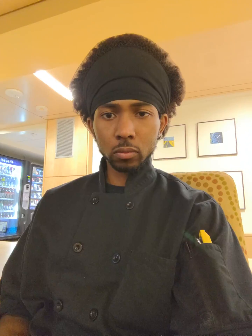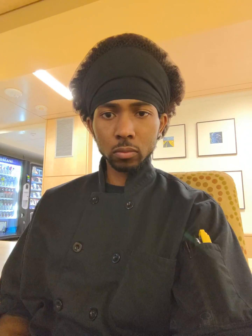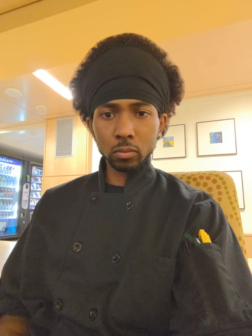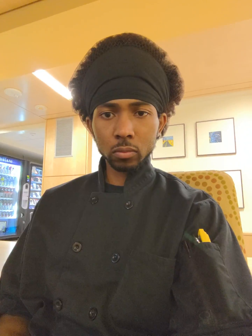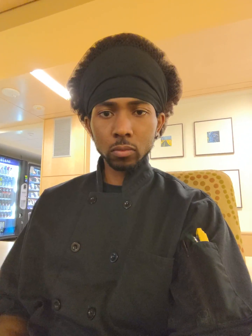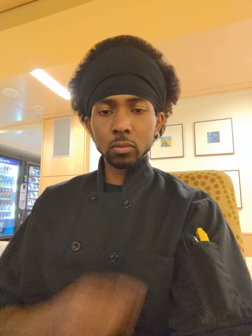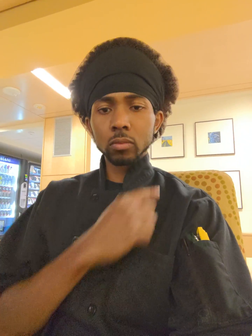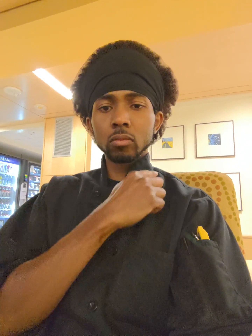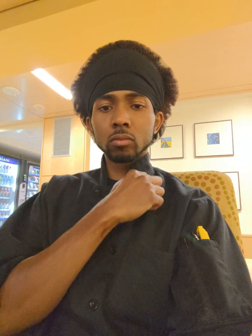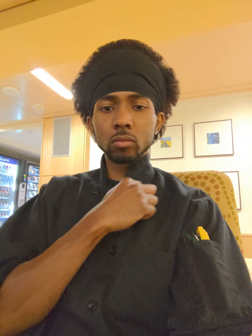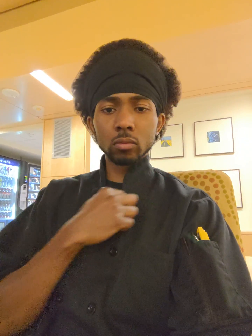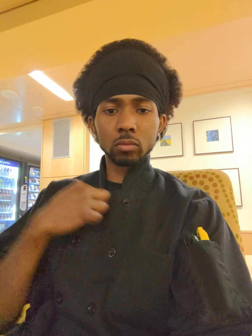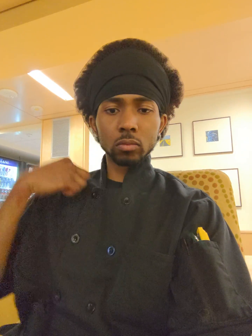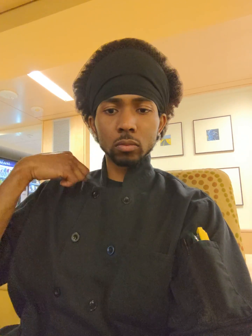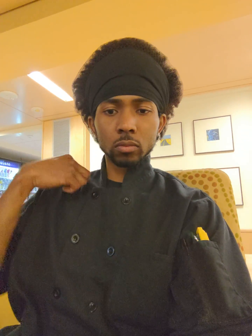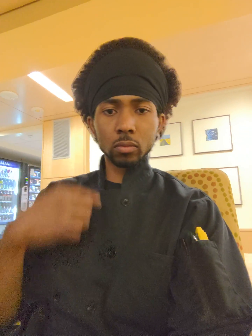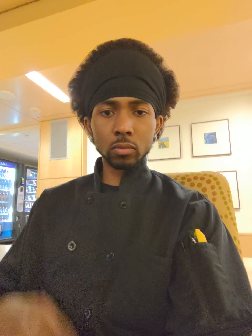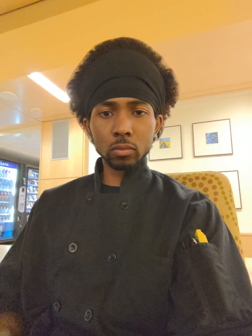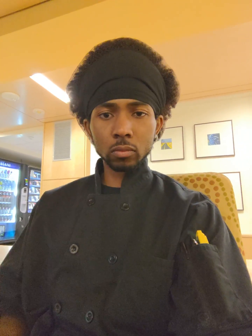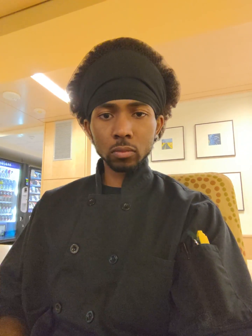necklace